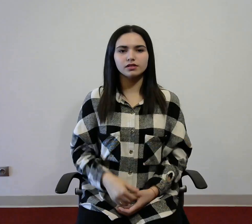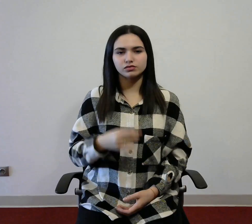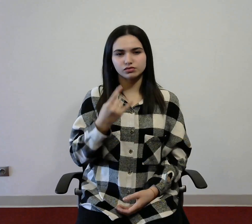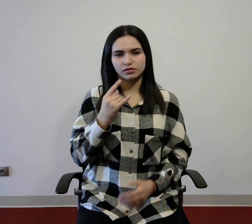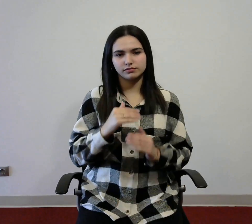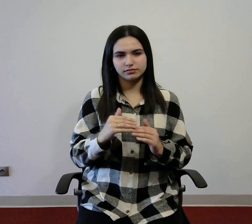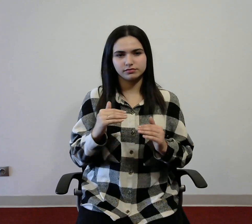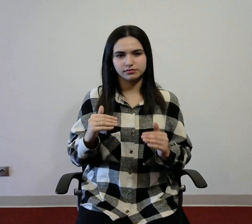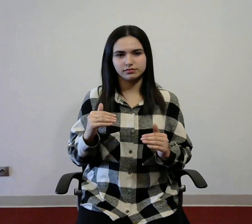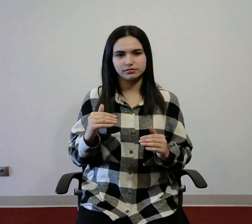uşaq